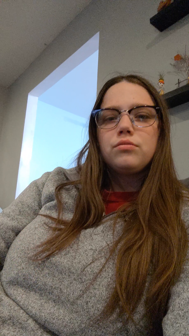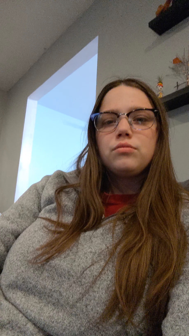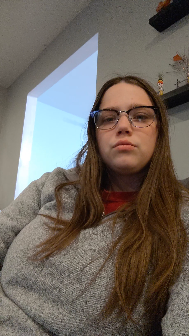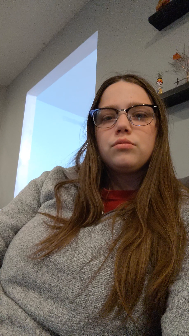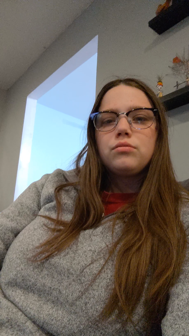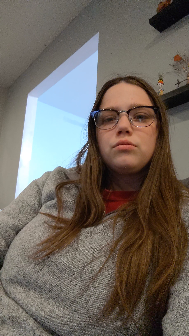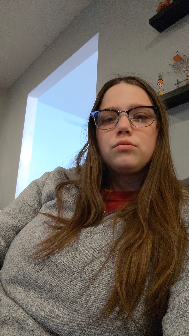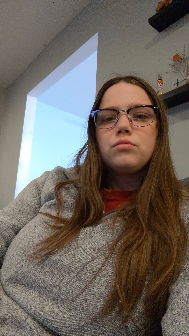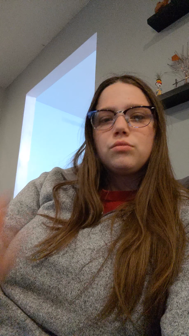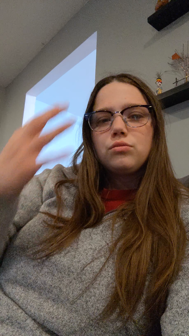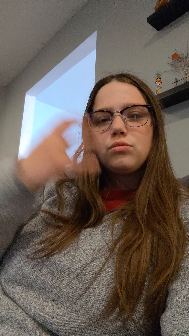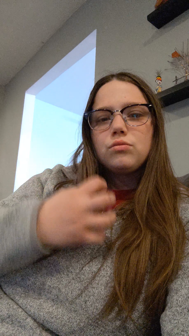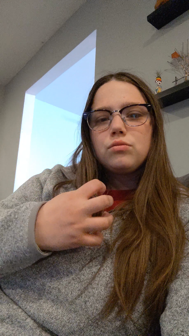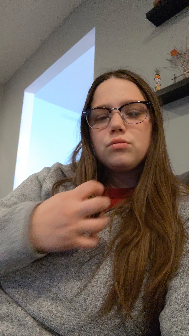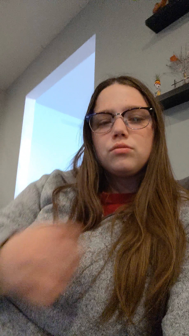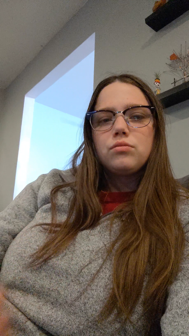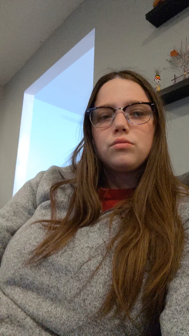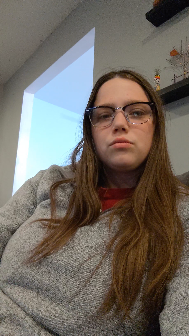dark